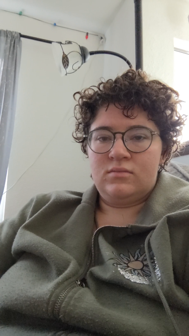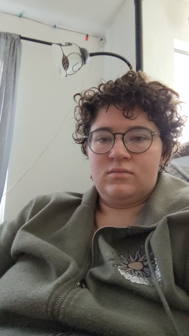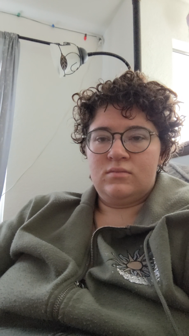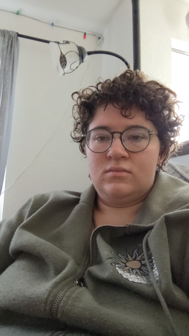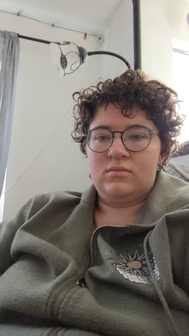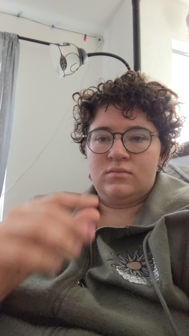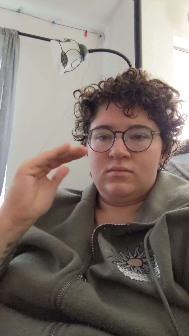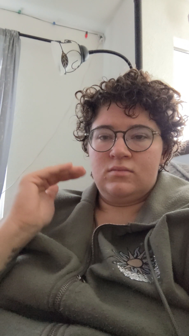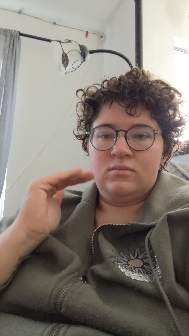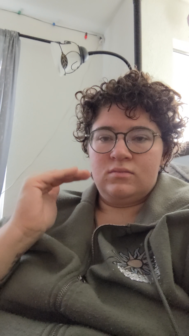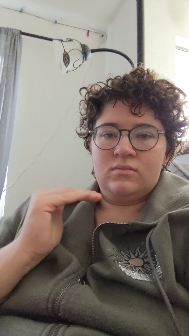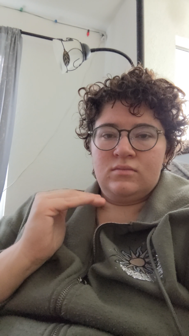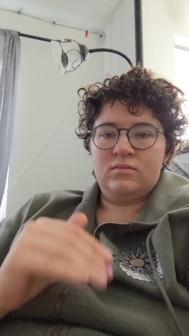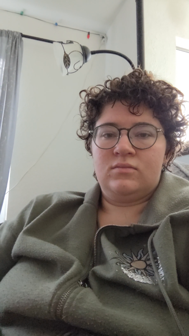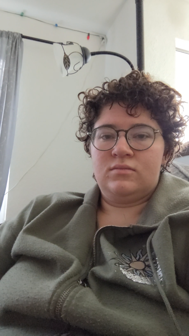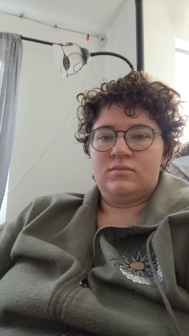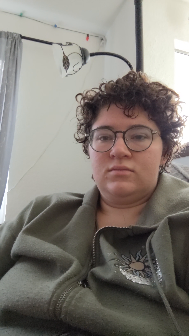little